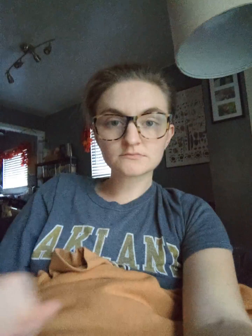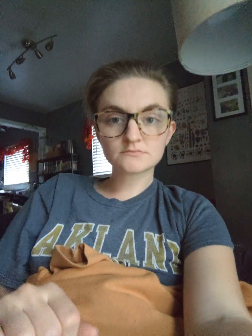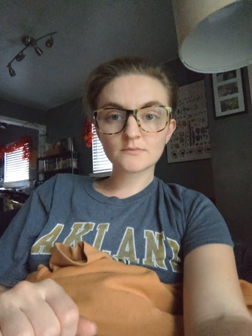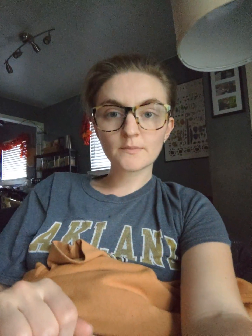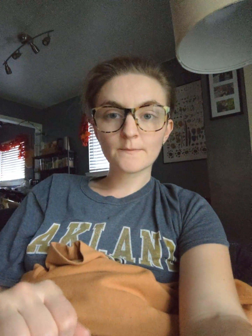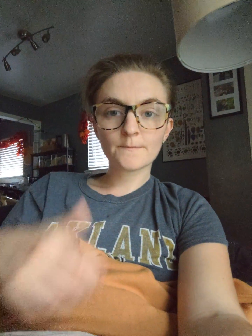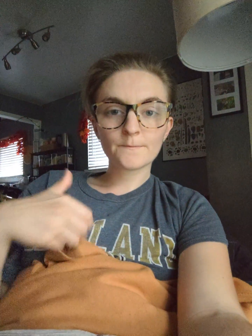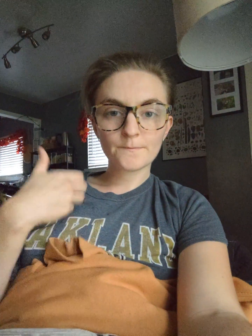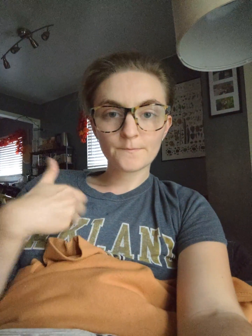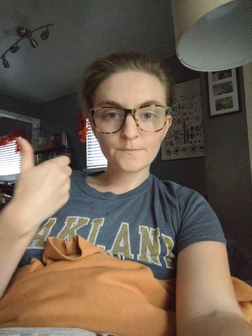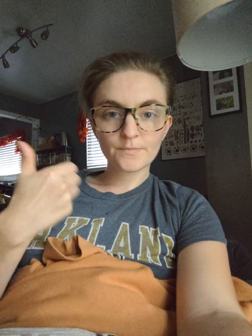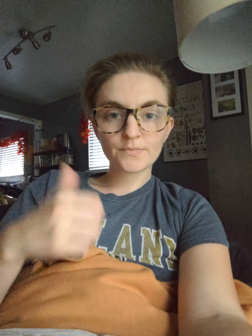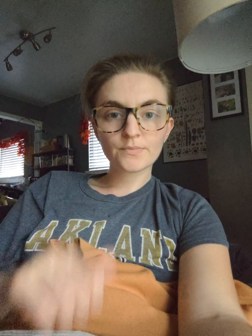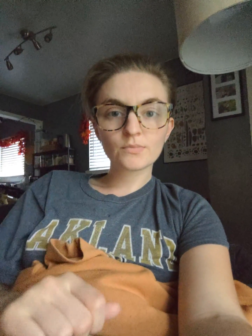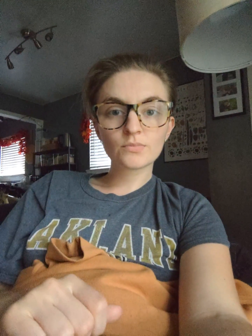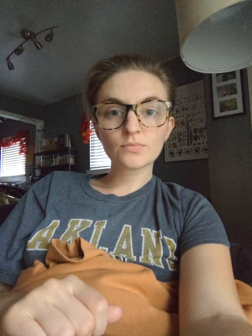monkey